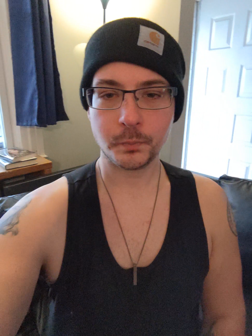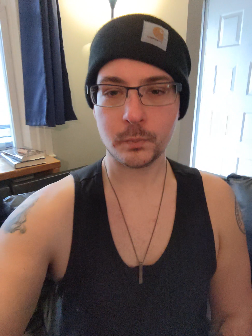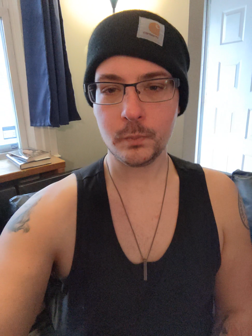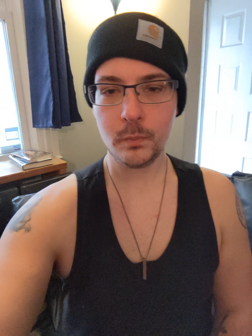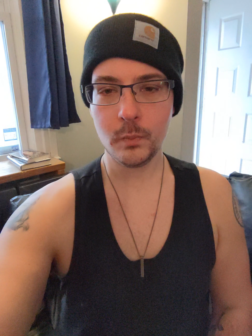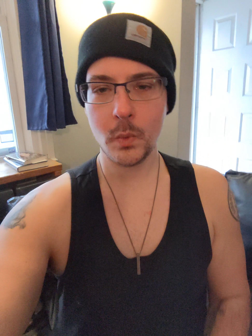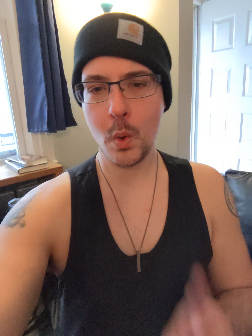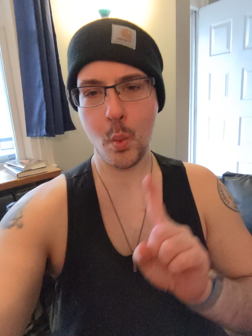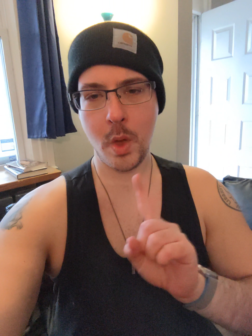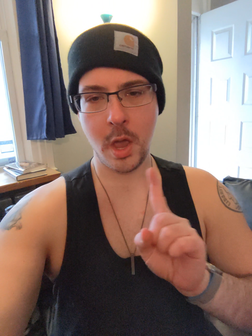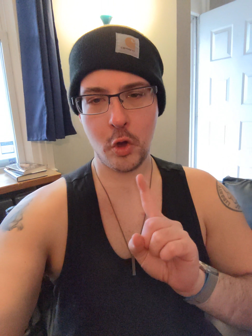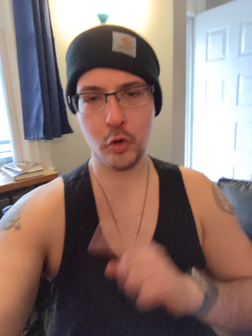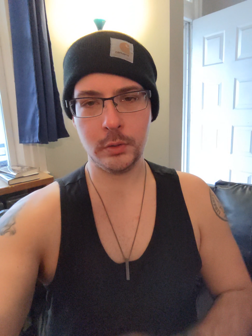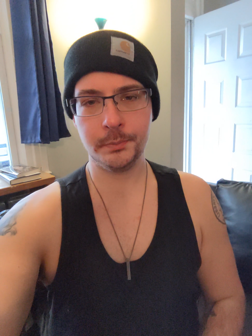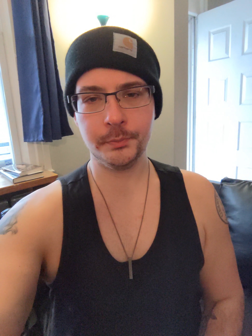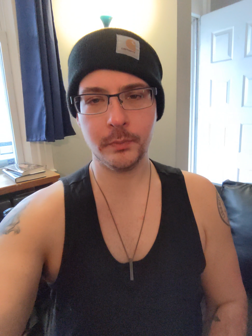where